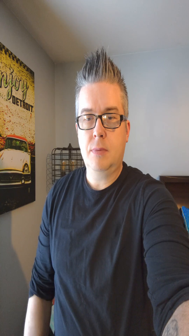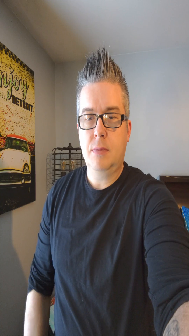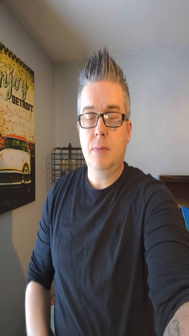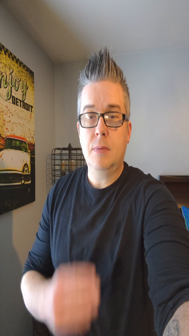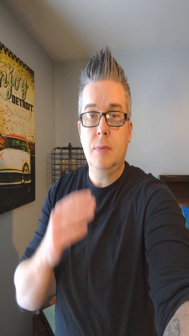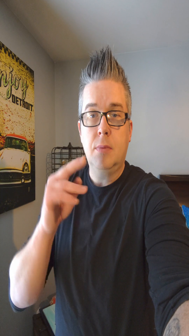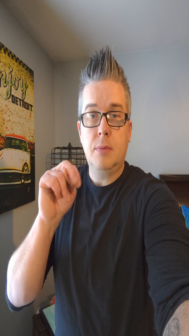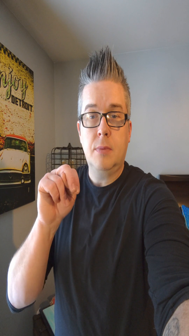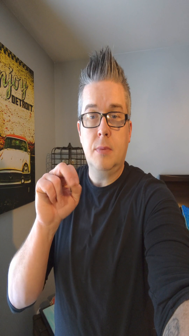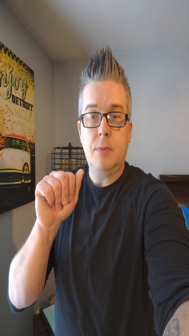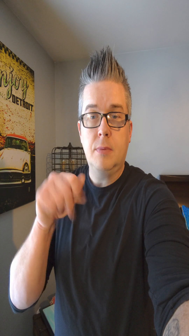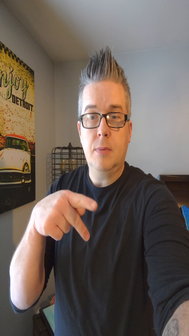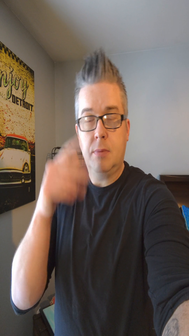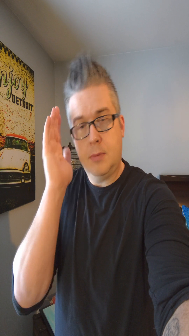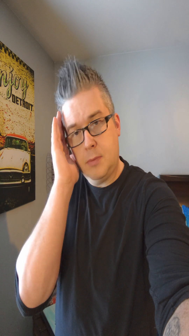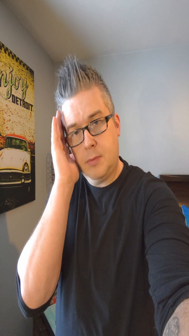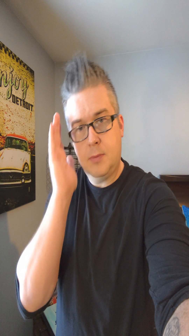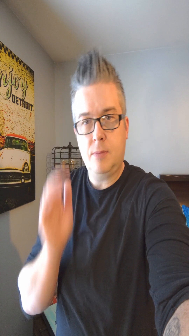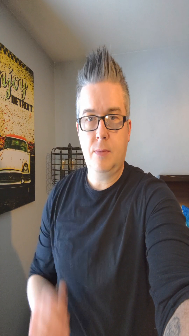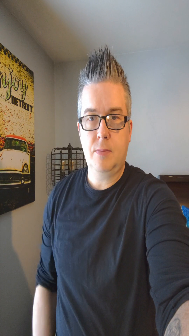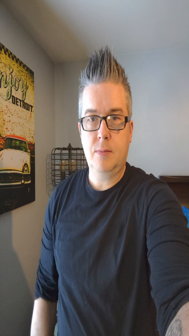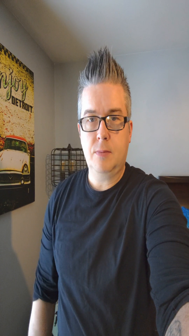nap